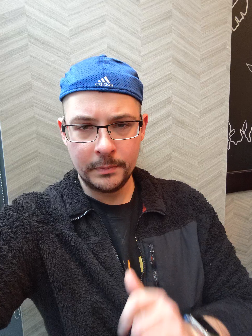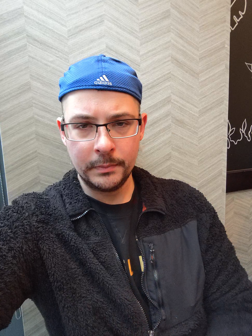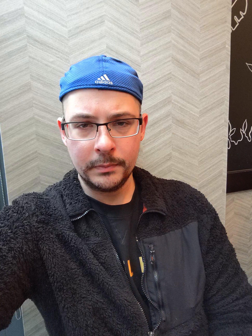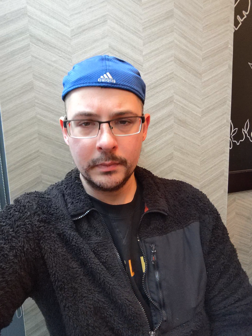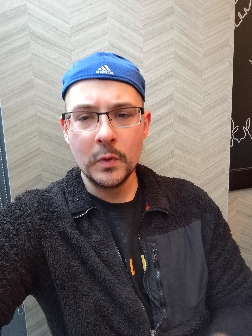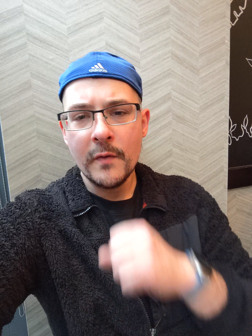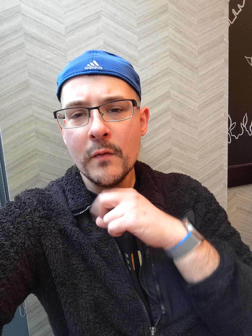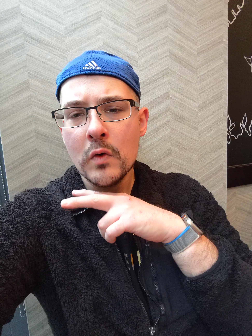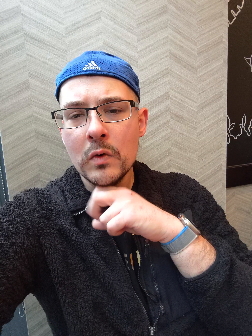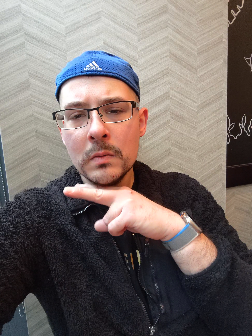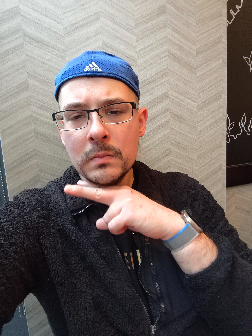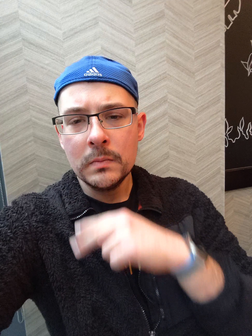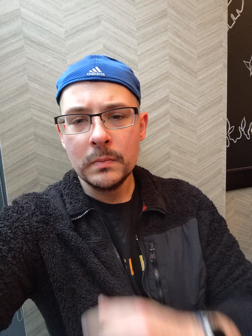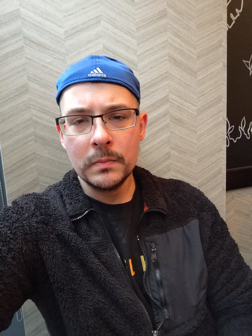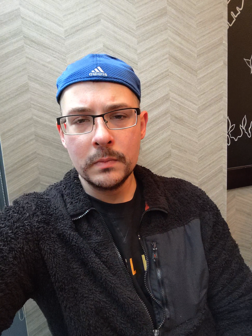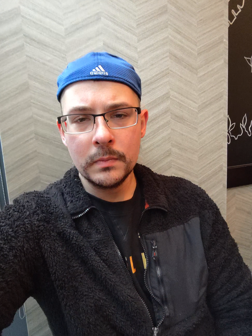frog